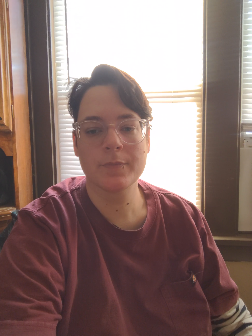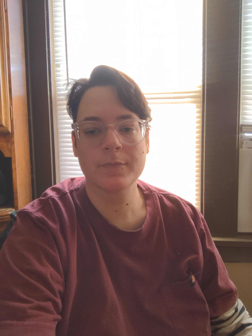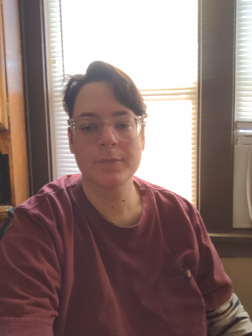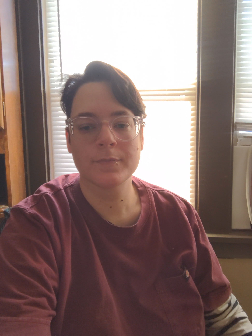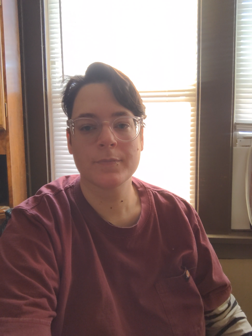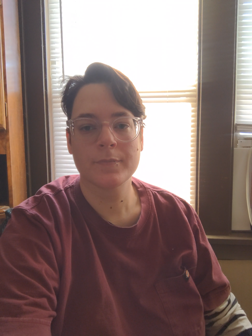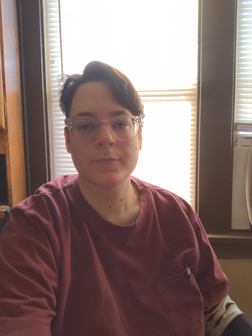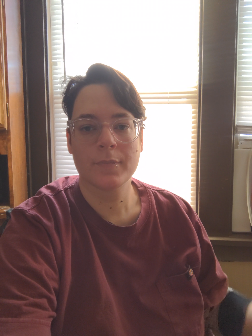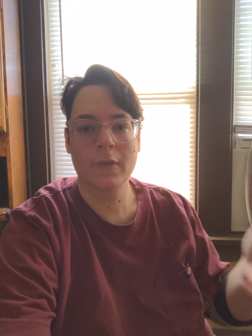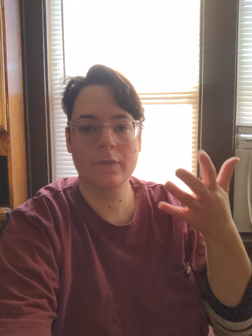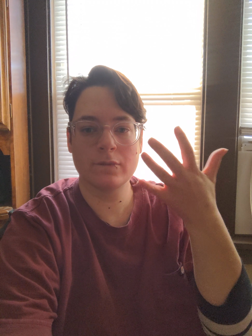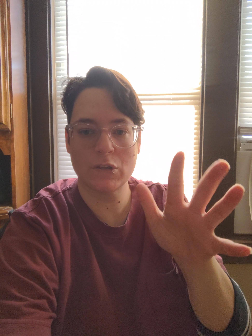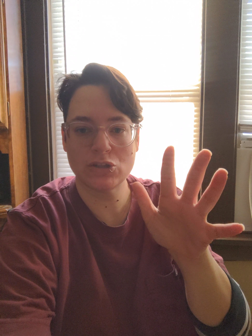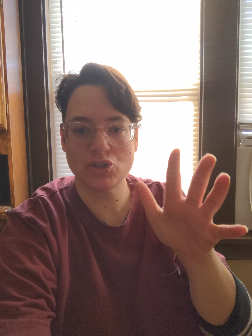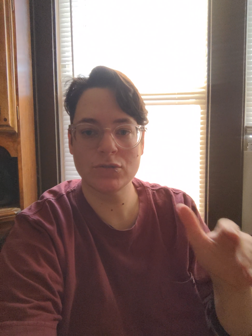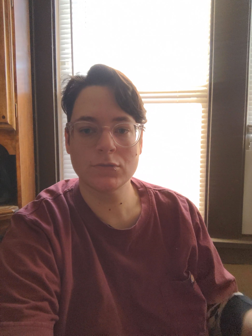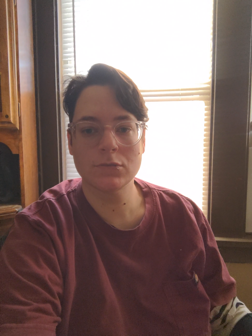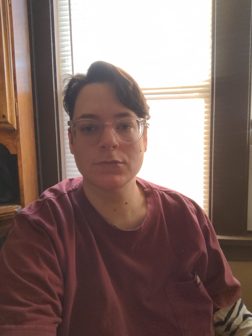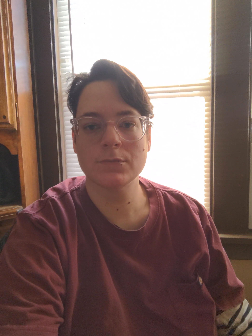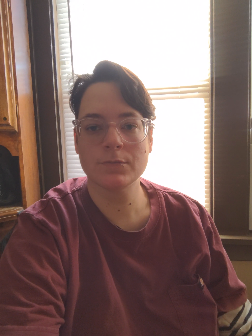finish